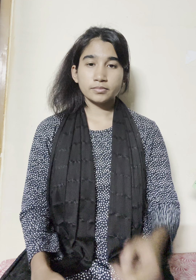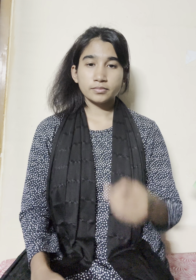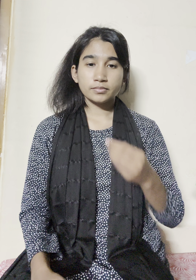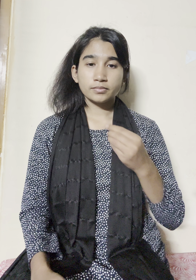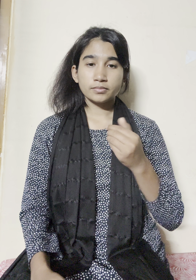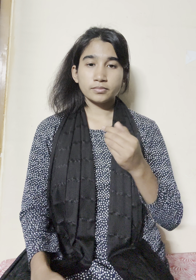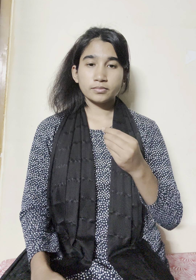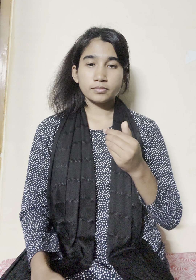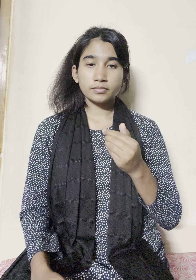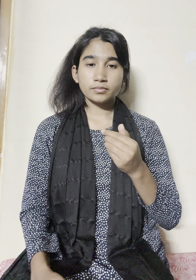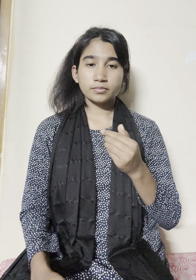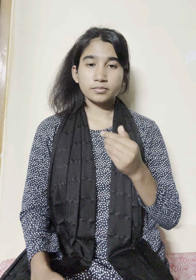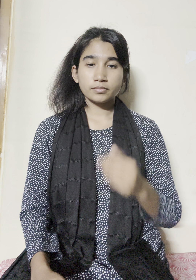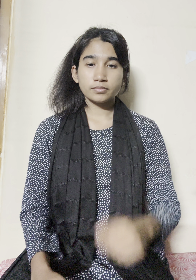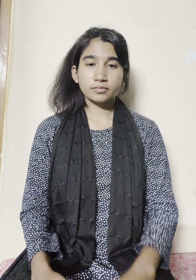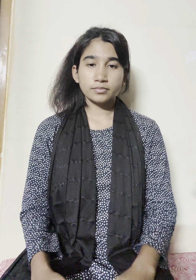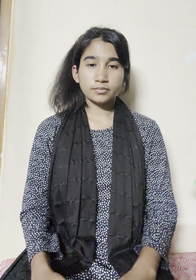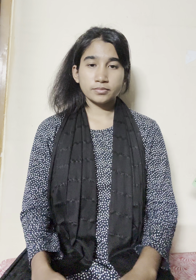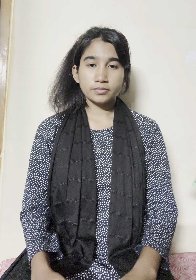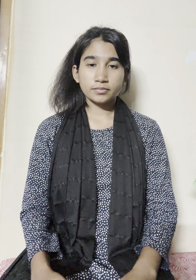টাকা